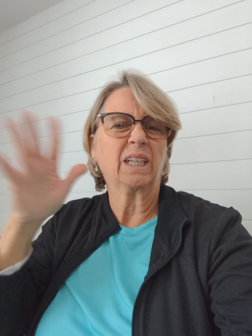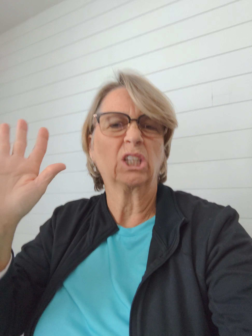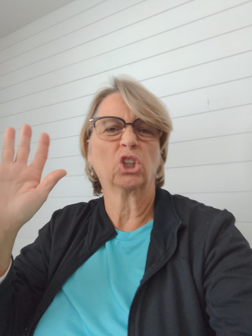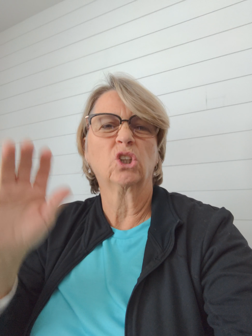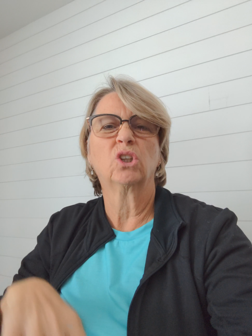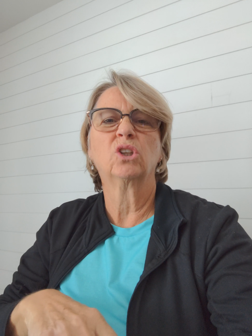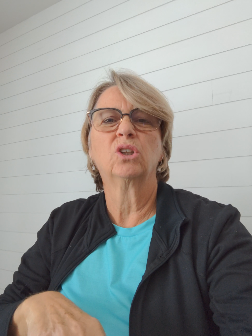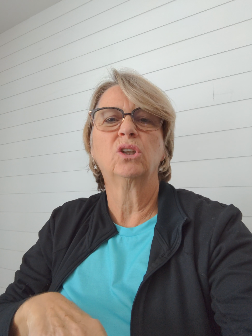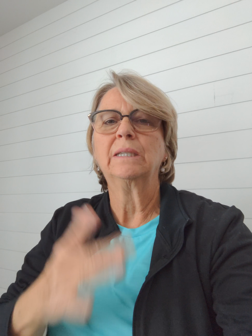finish